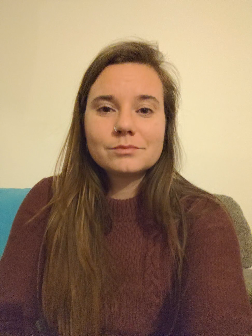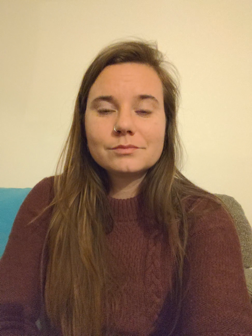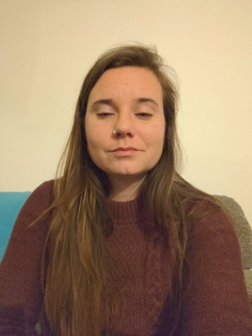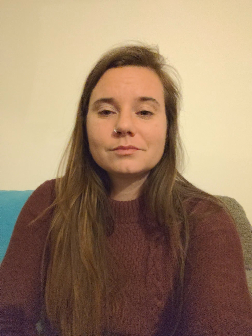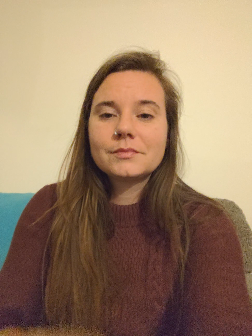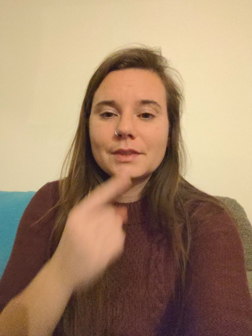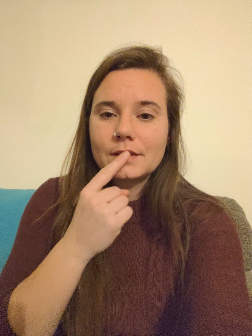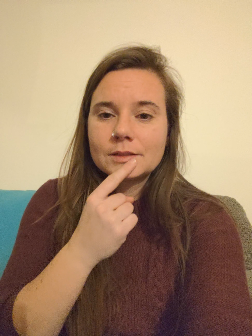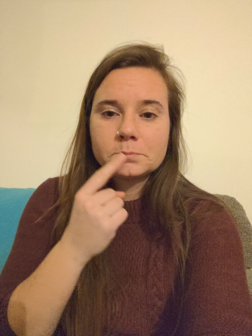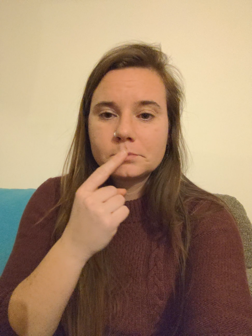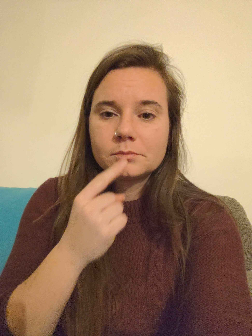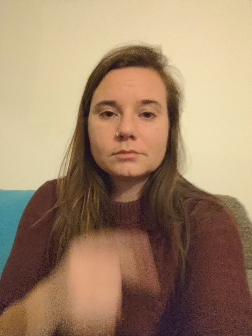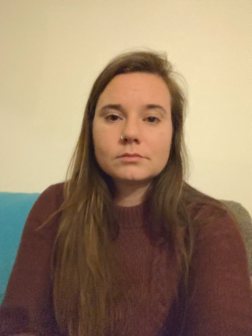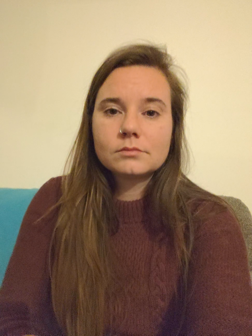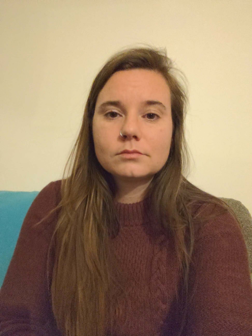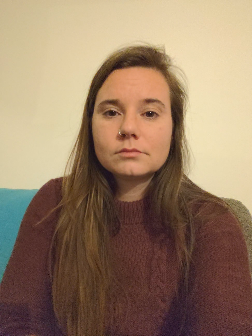lips